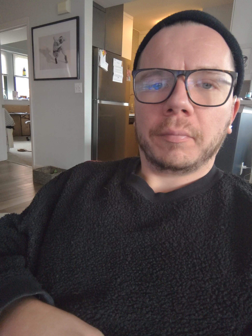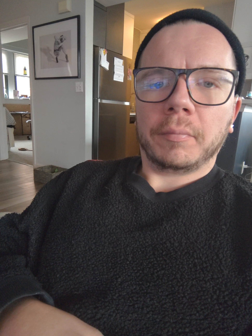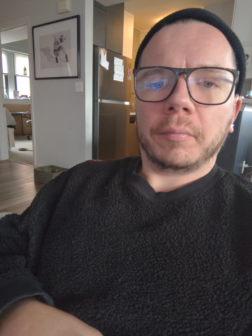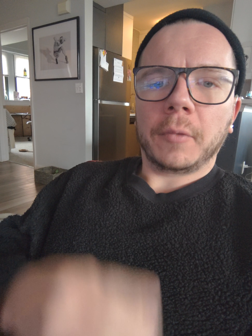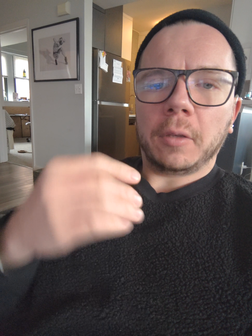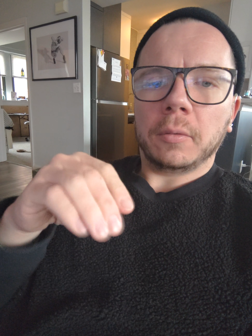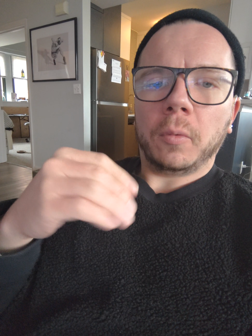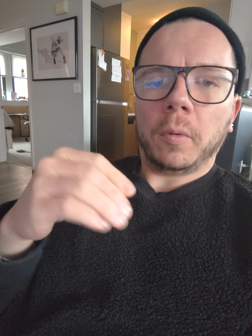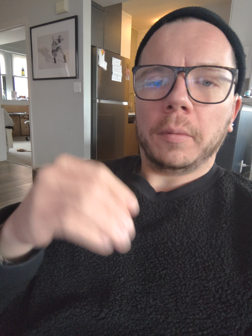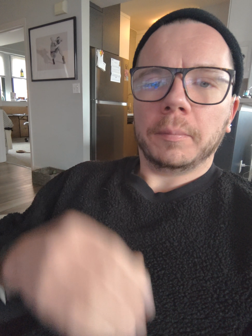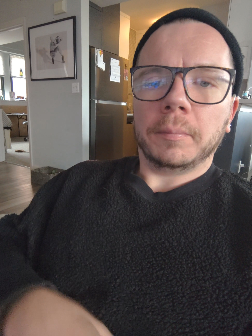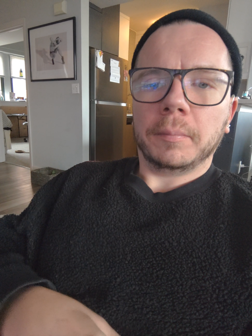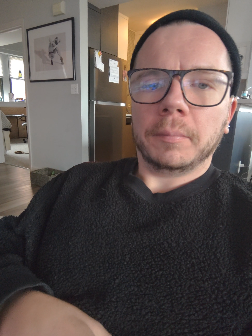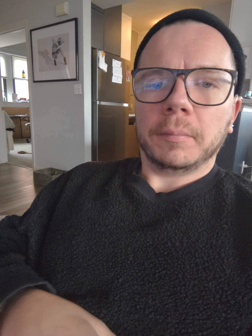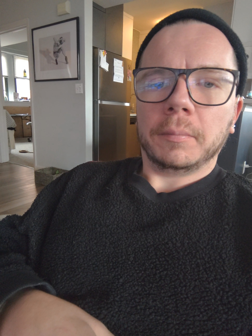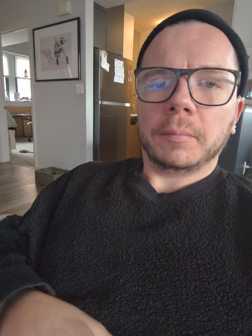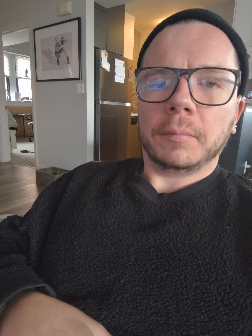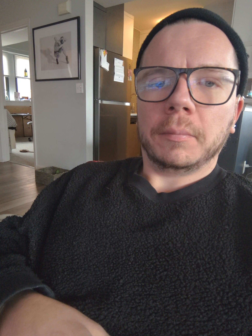store